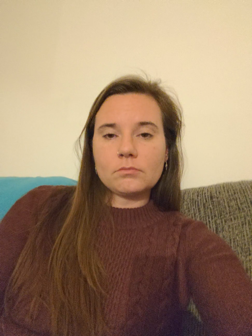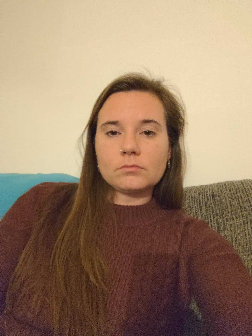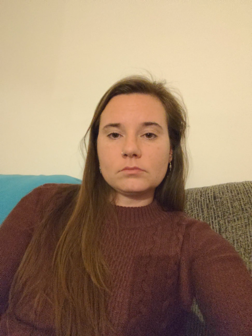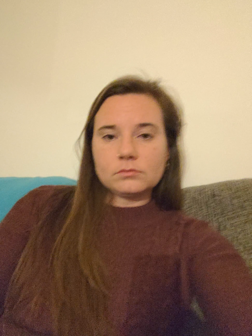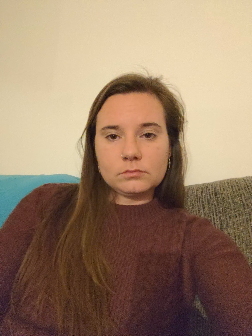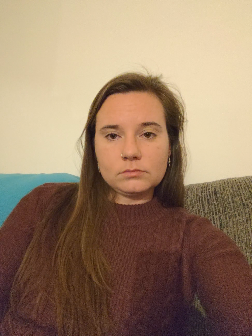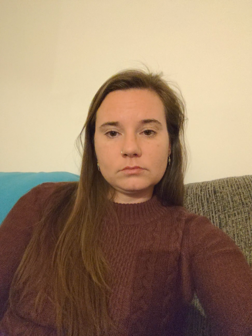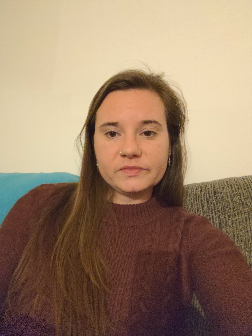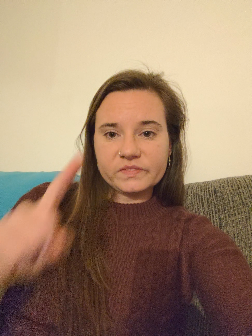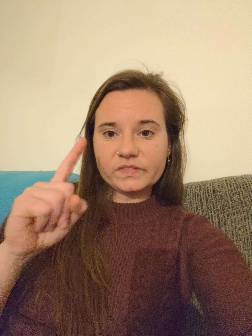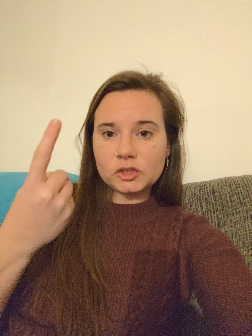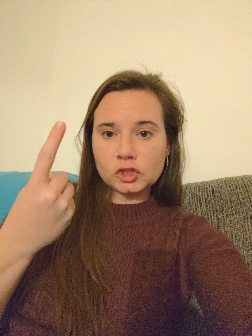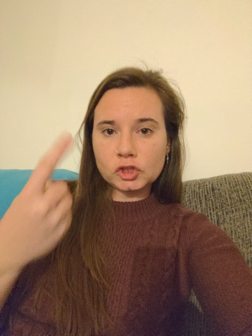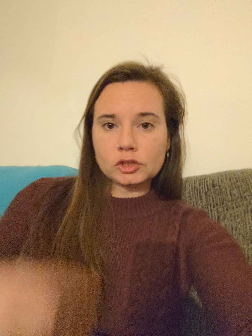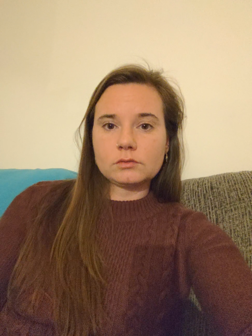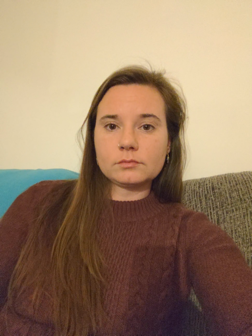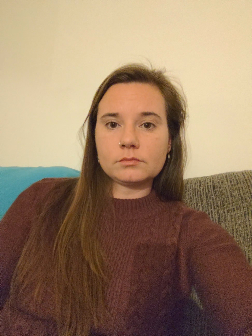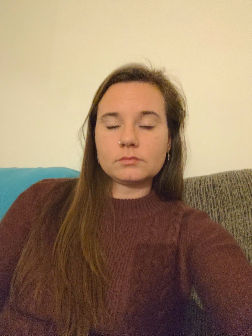first